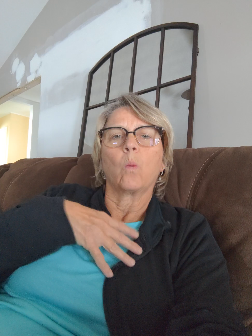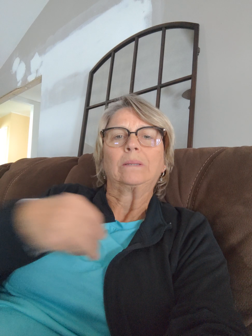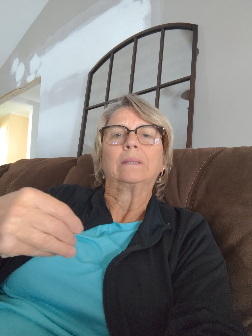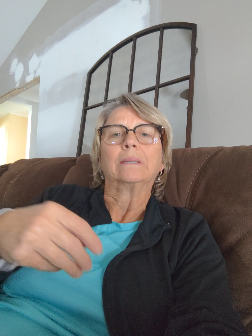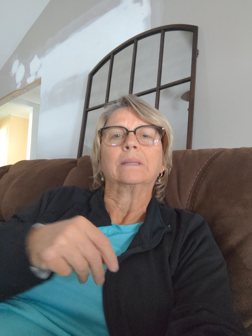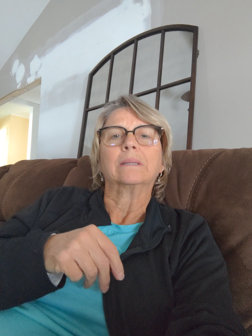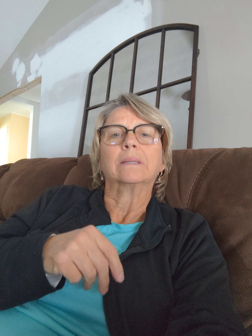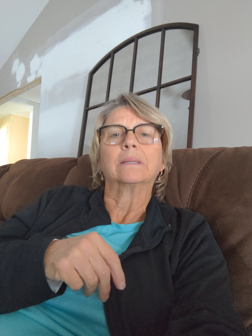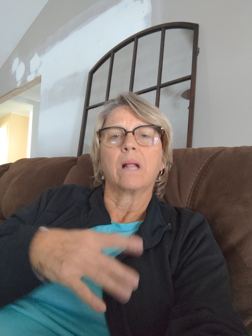white